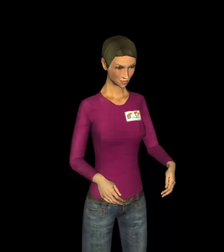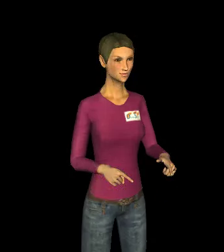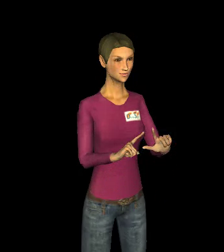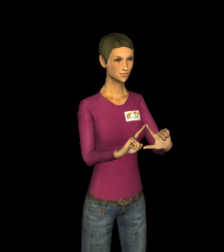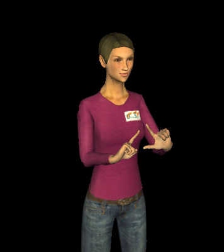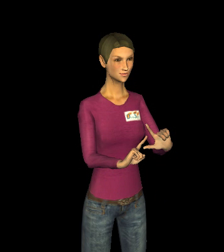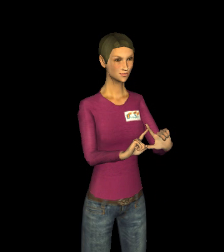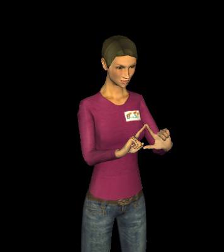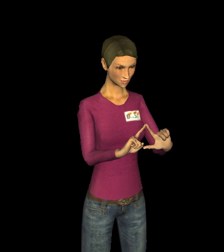دائرة